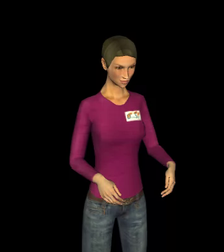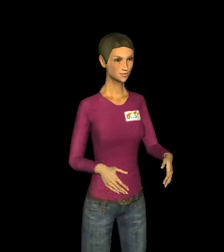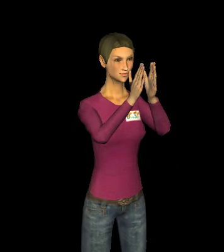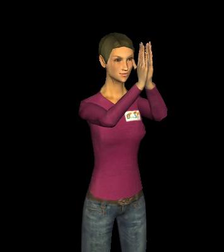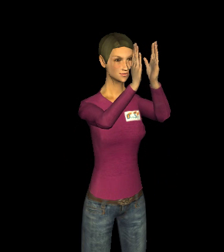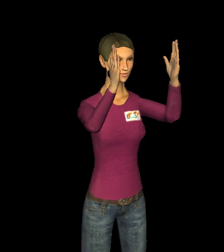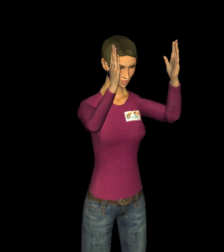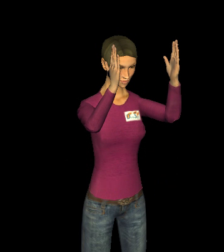مكتبة